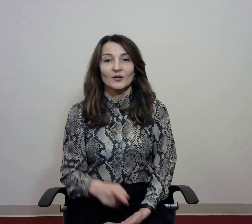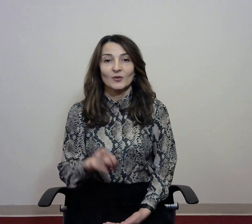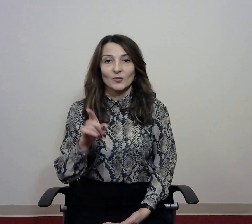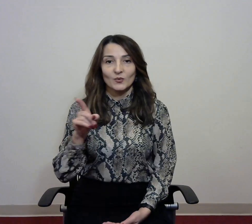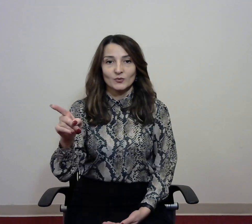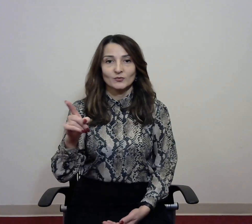O